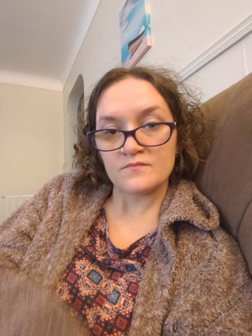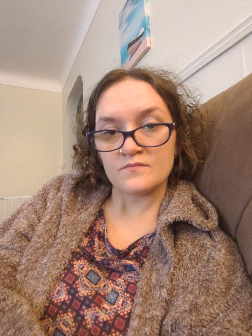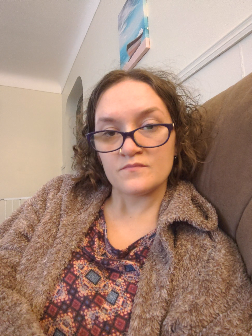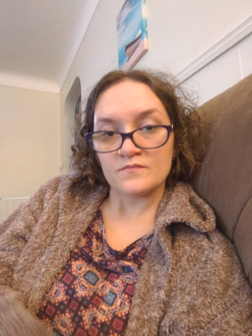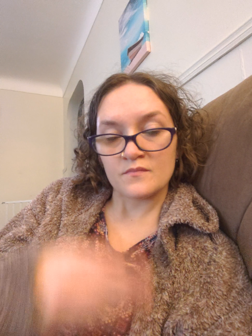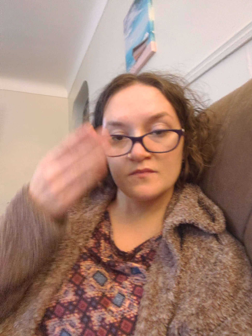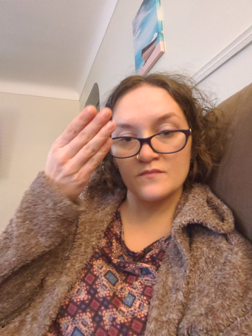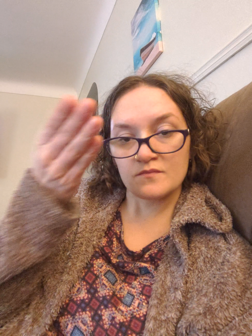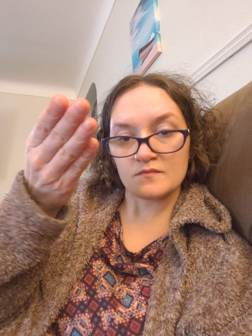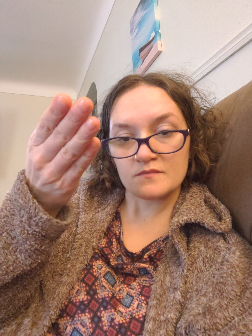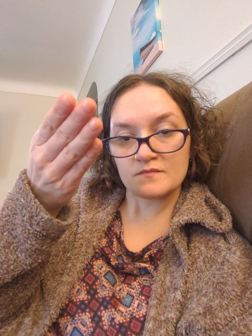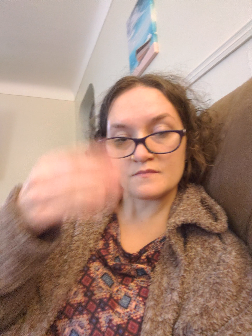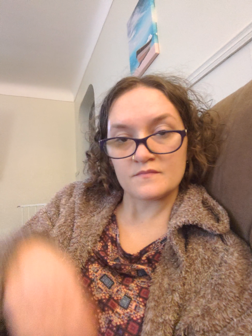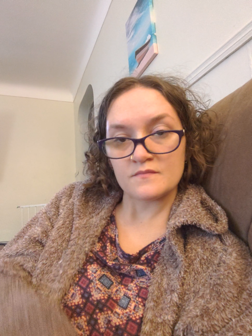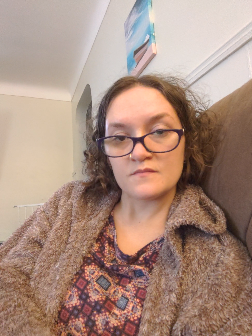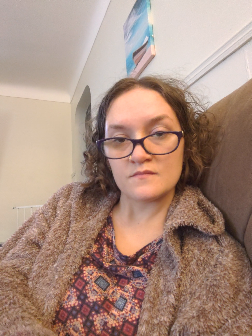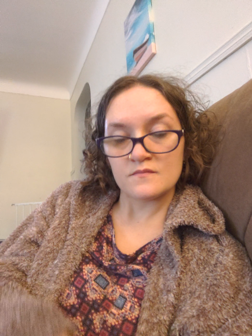there